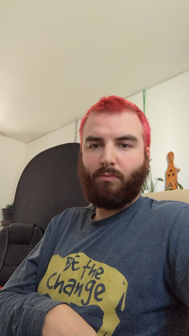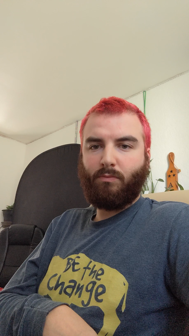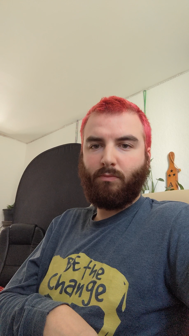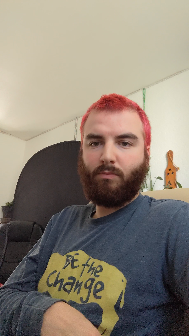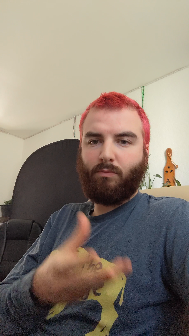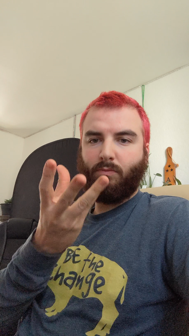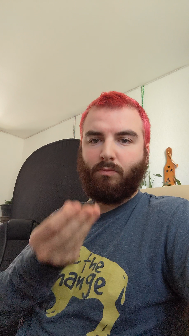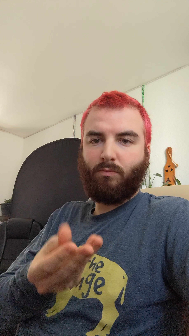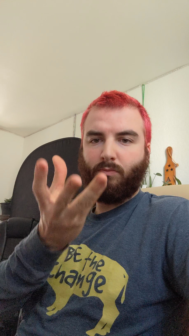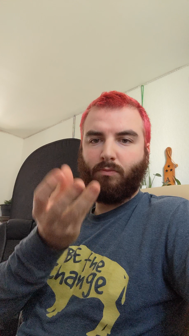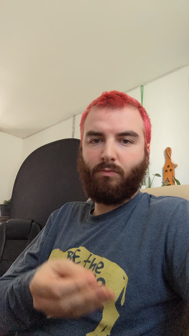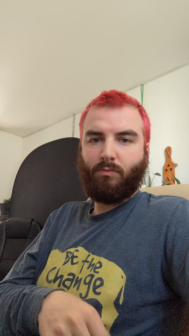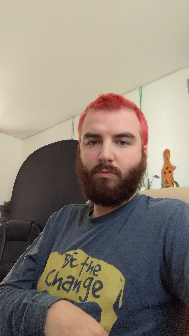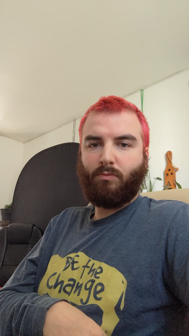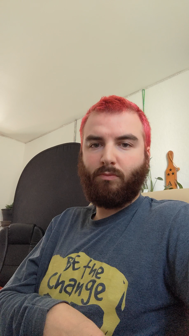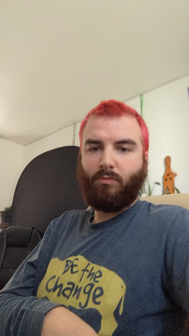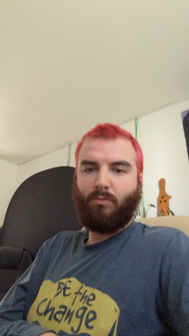gentle